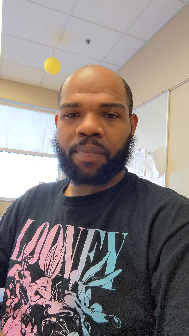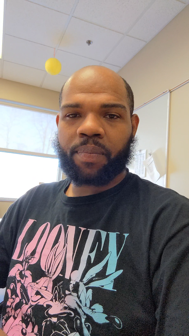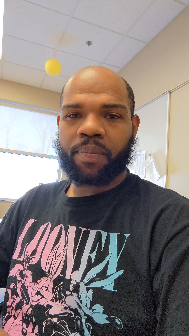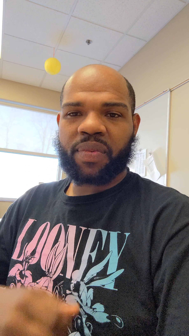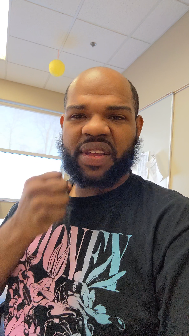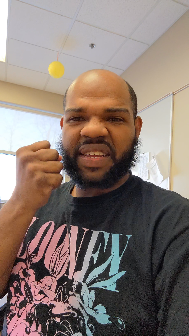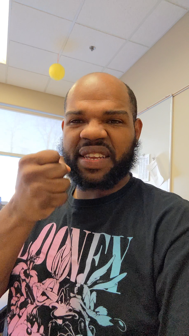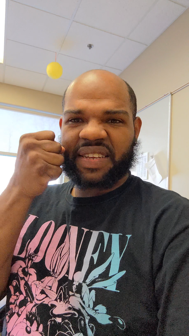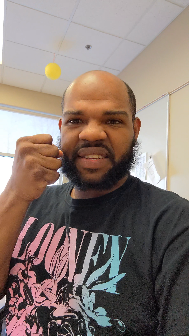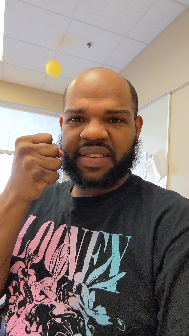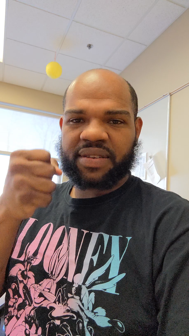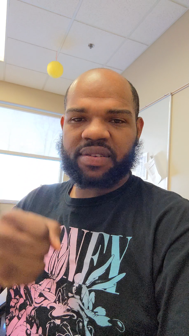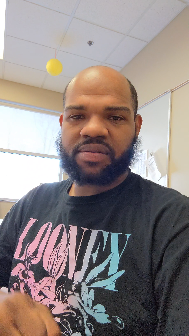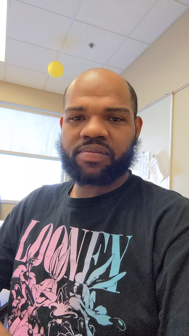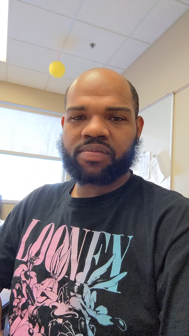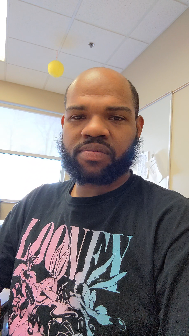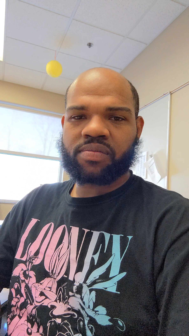hit